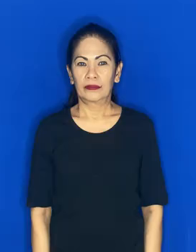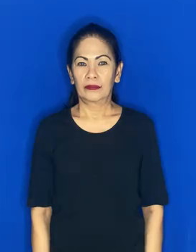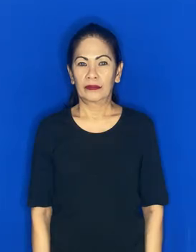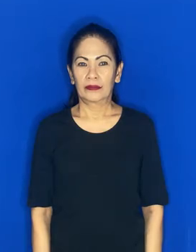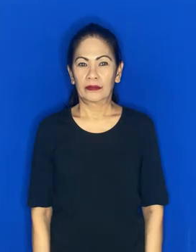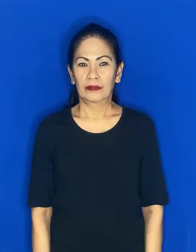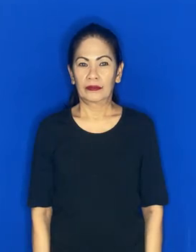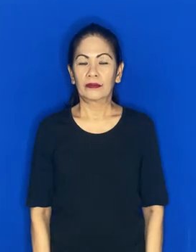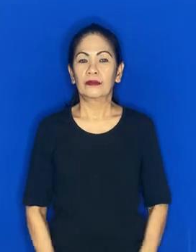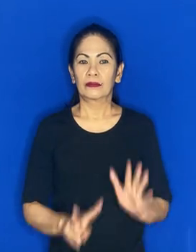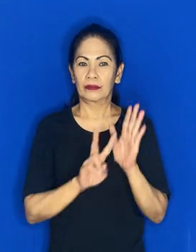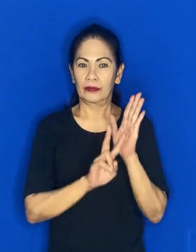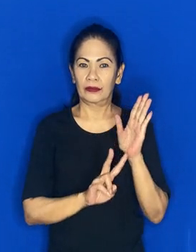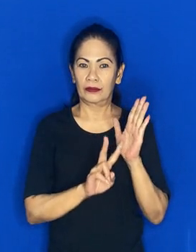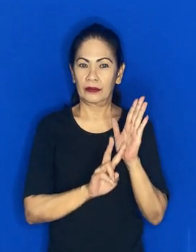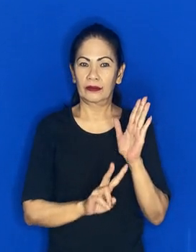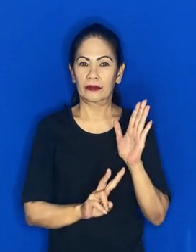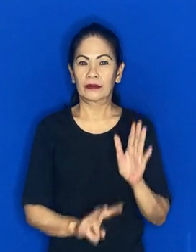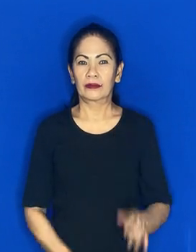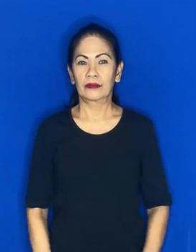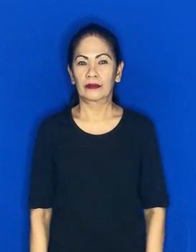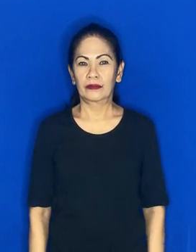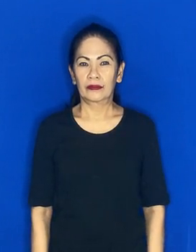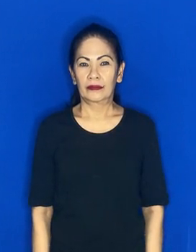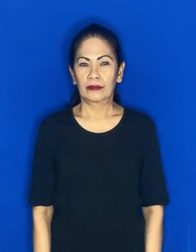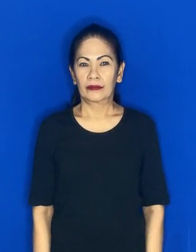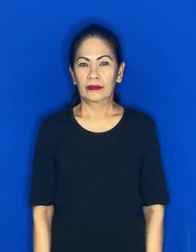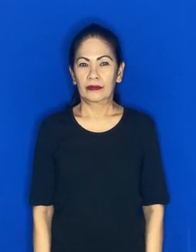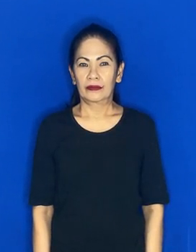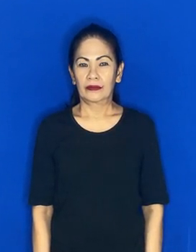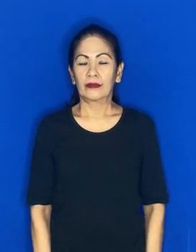violet